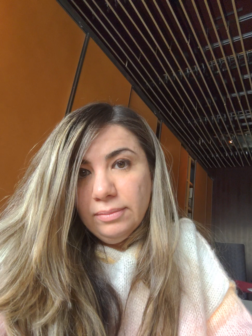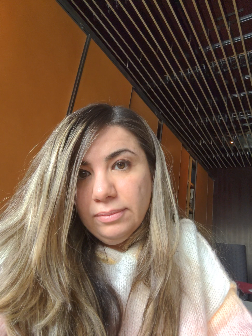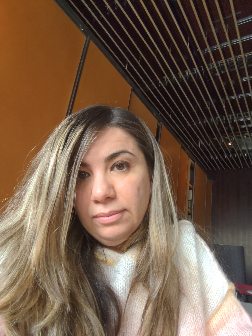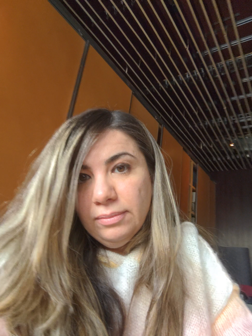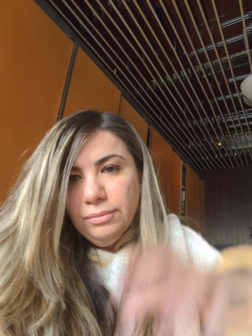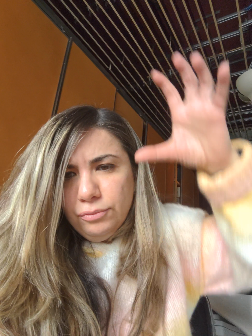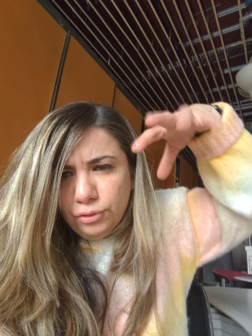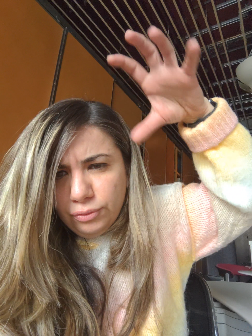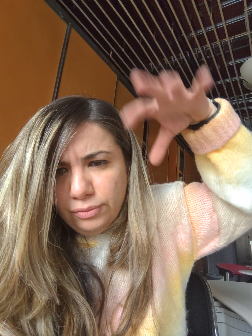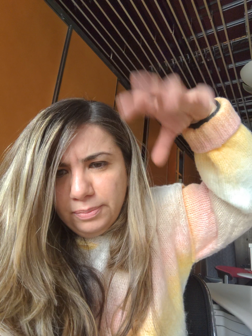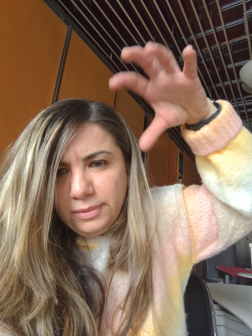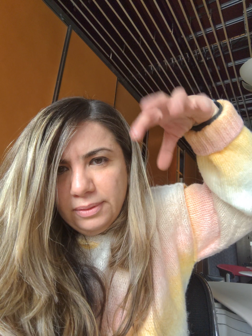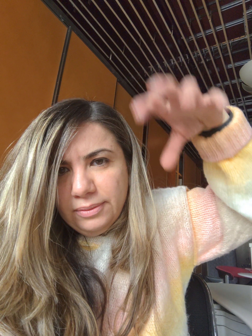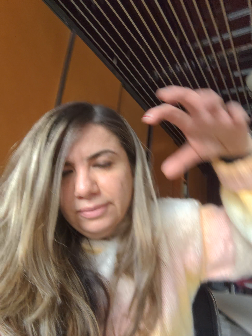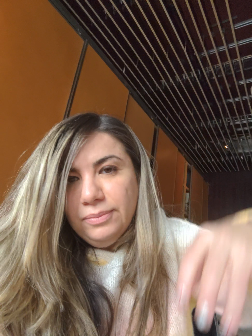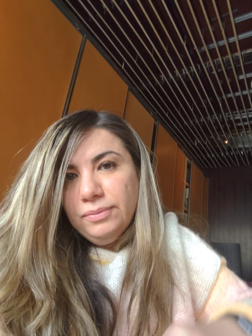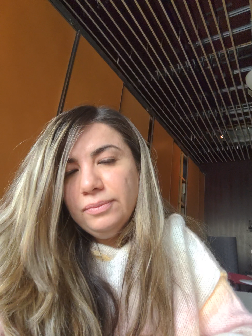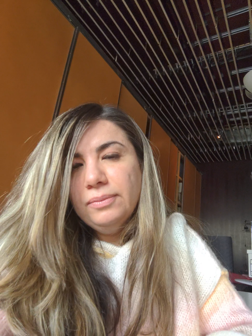rain